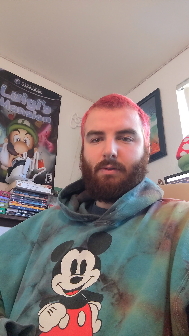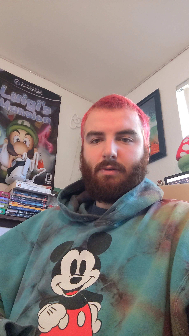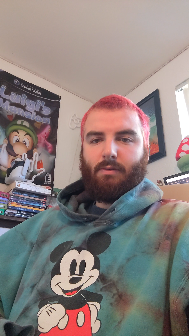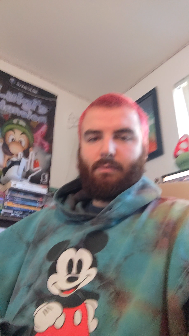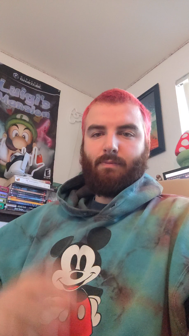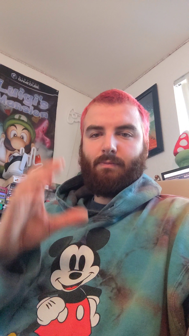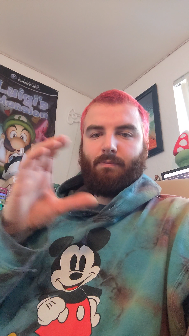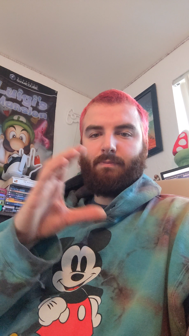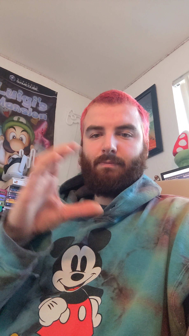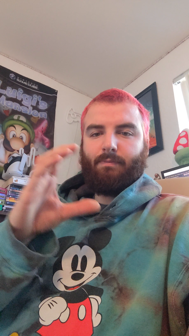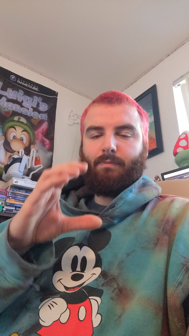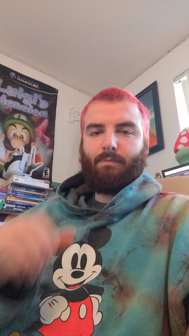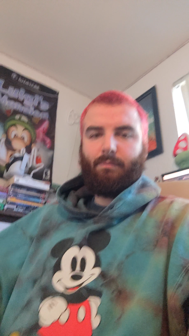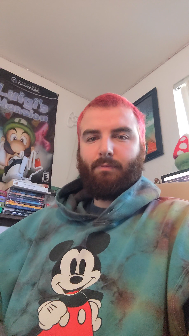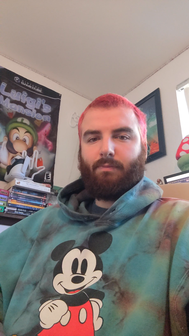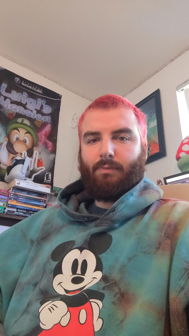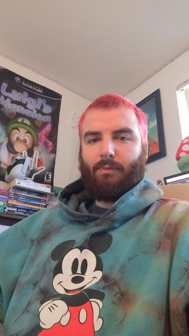ball